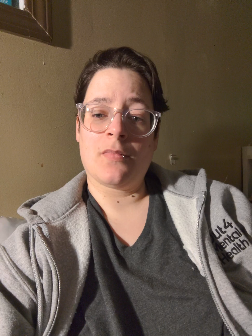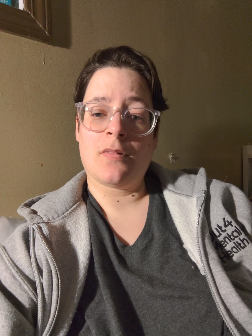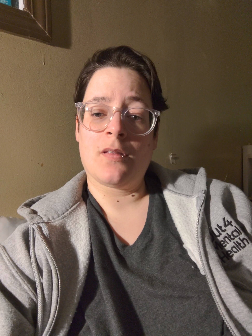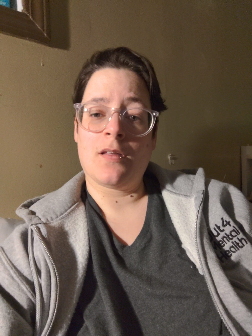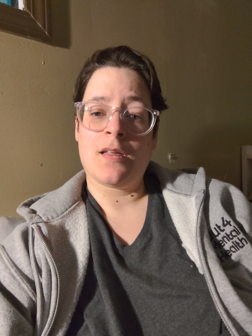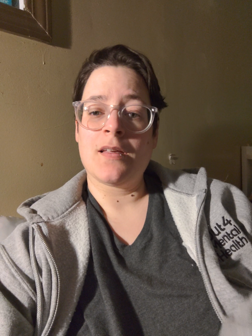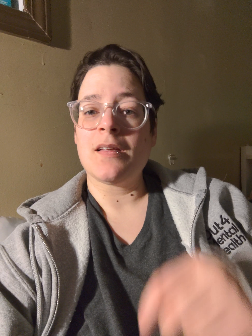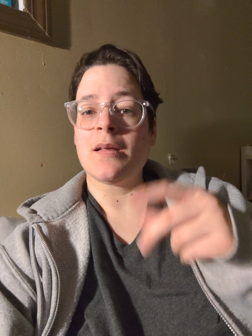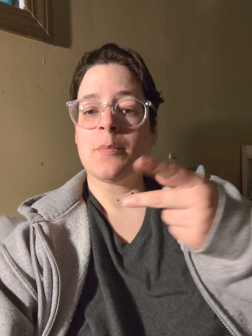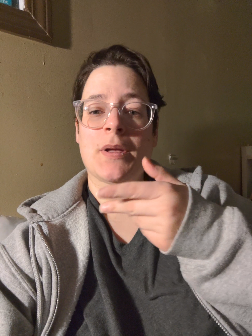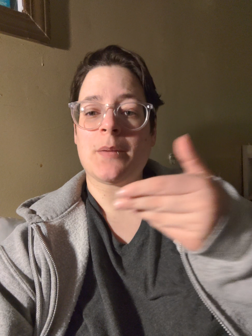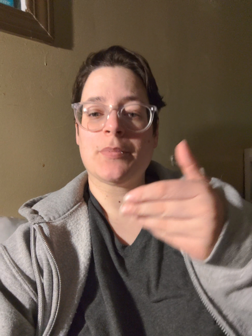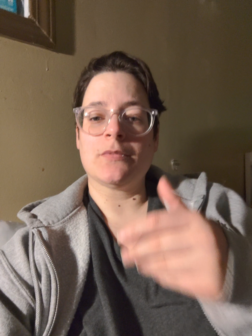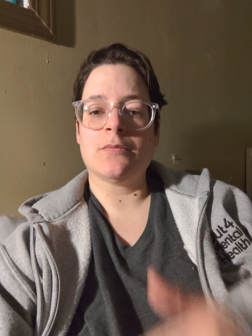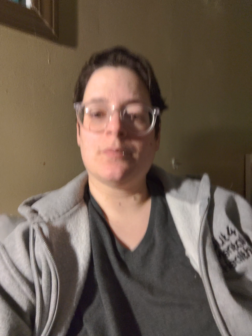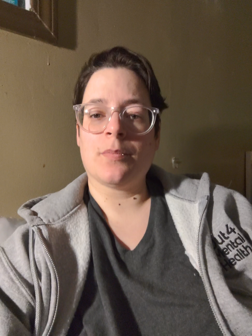kitty